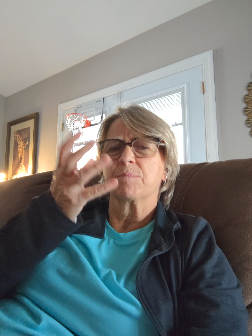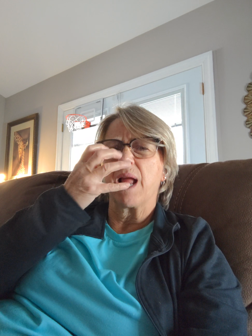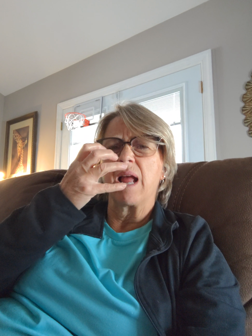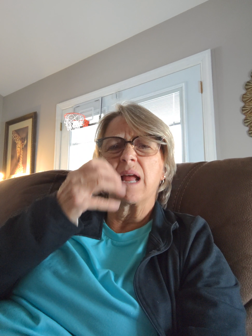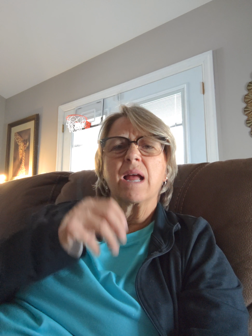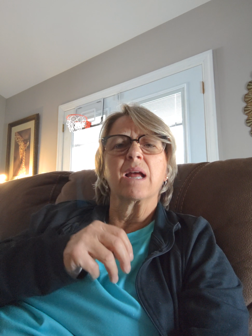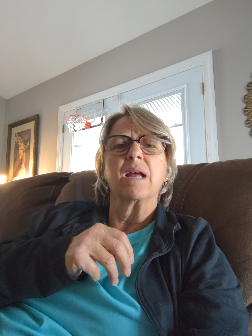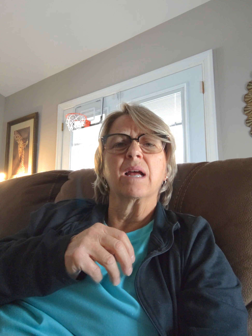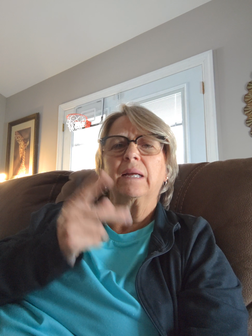mad